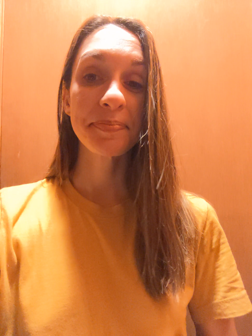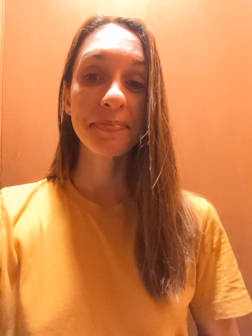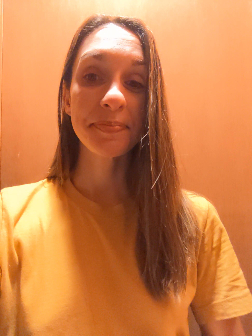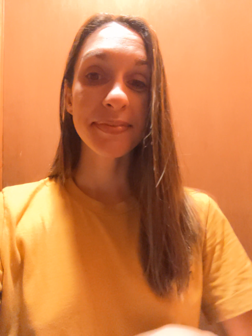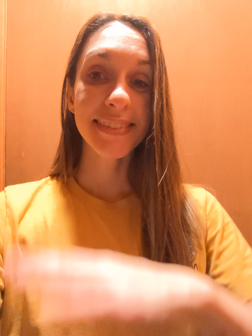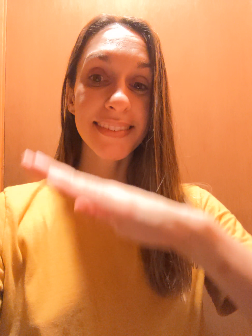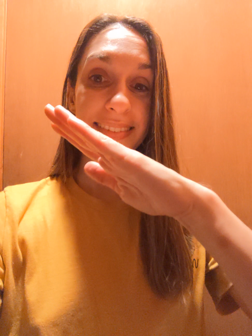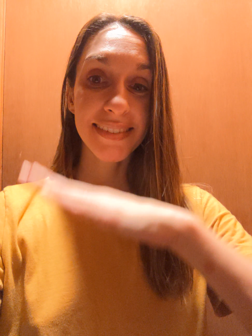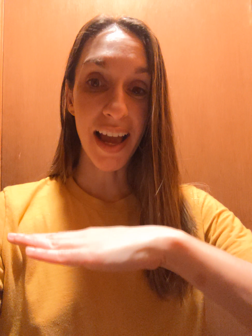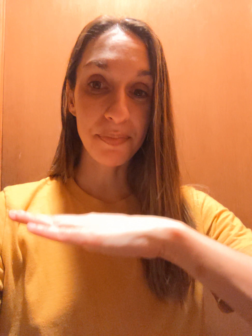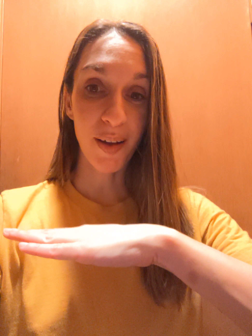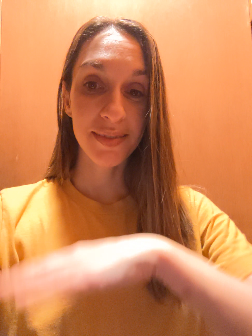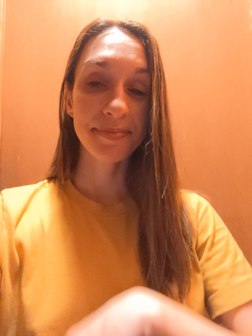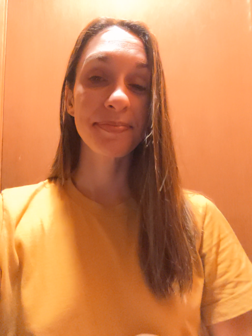table